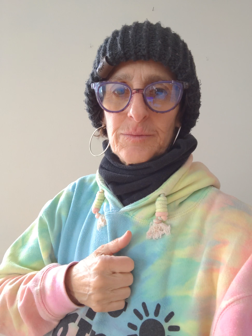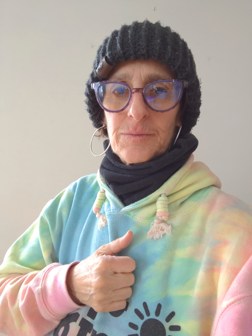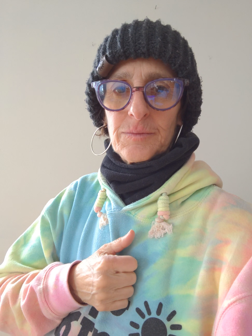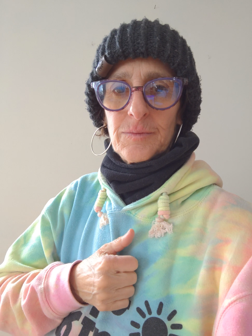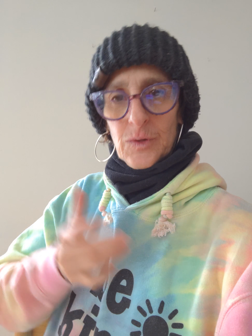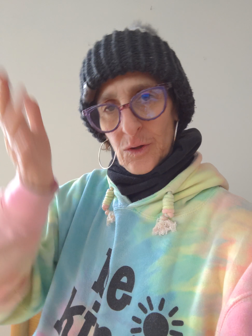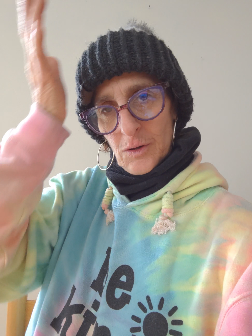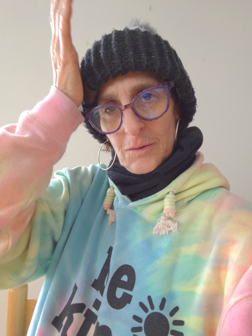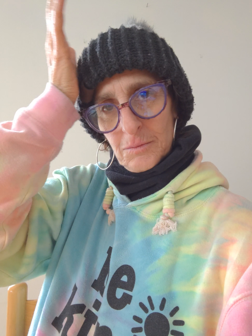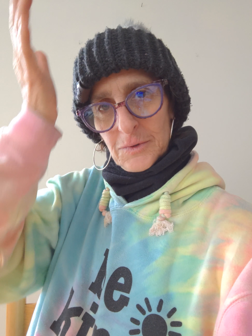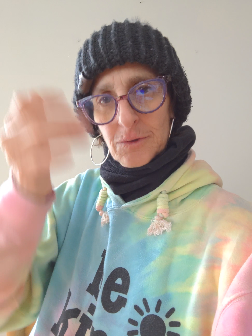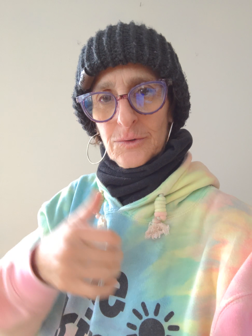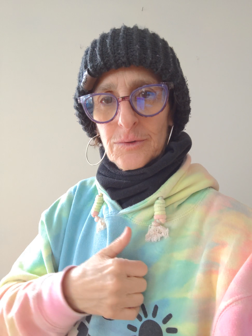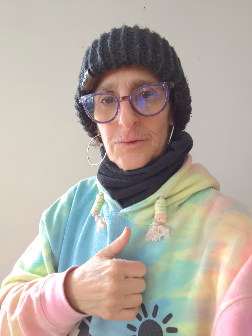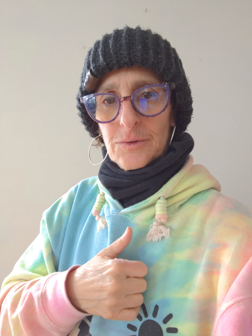garbage